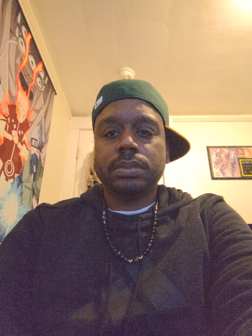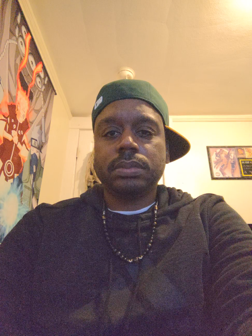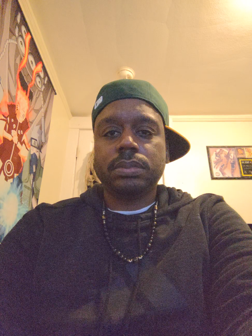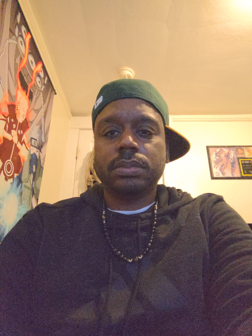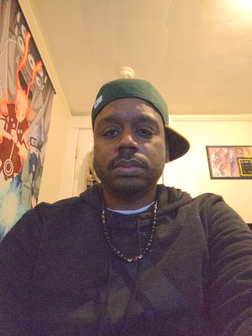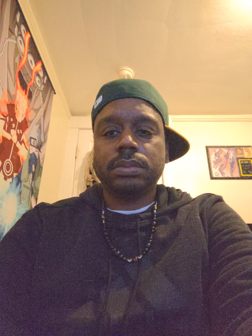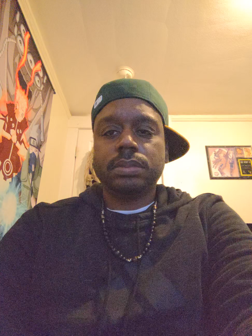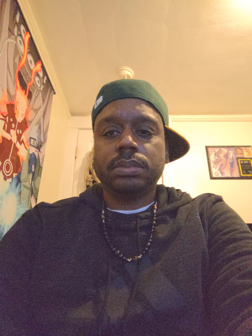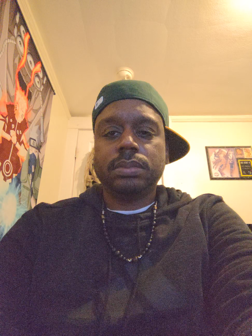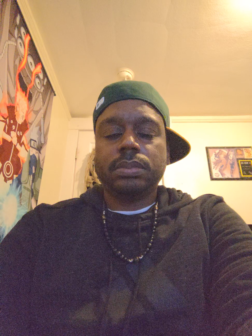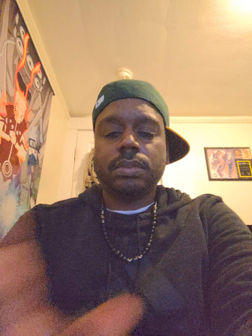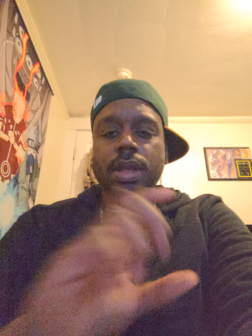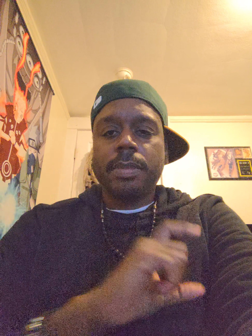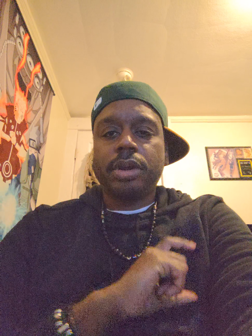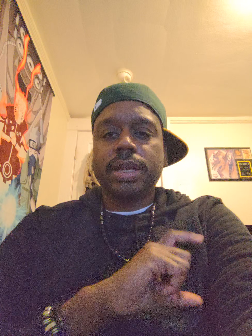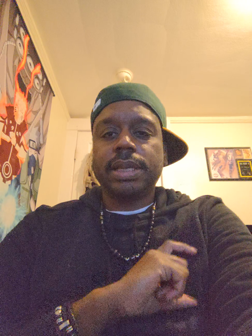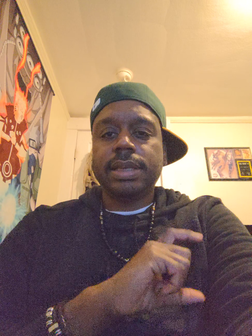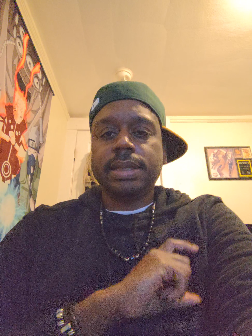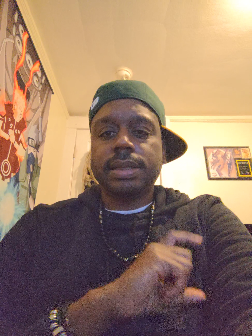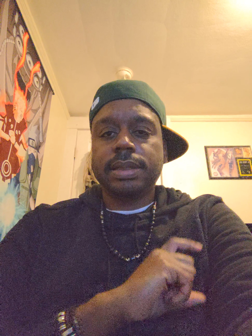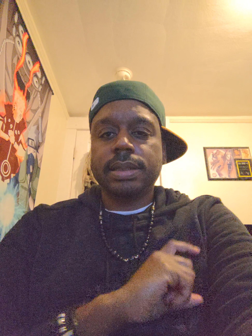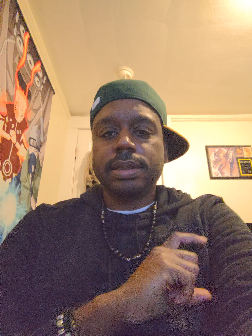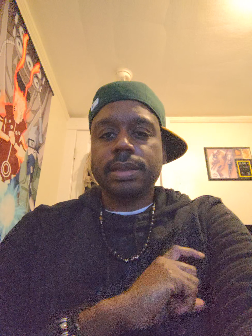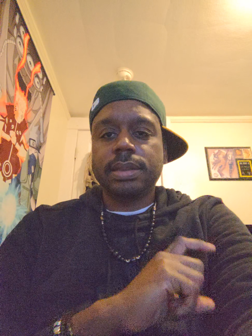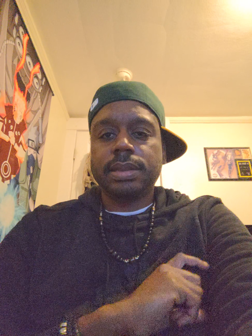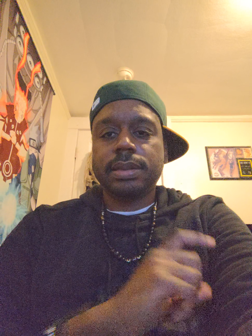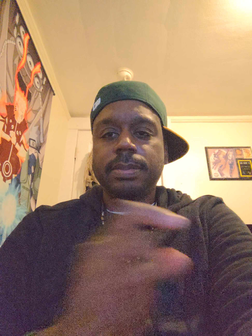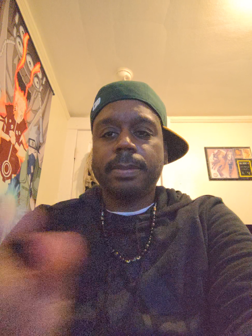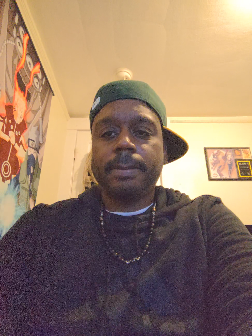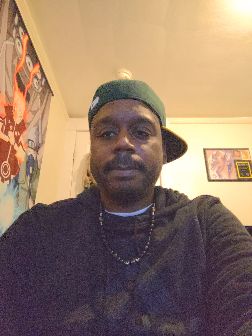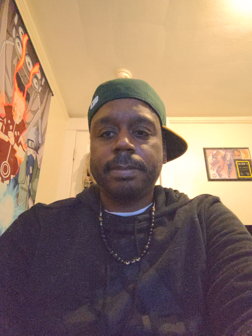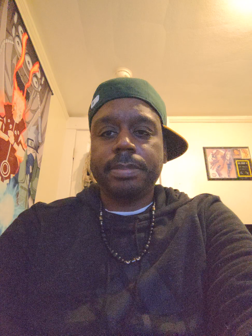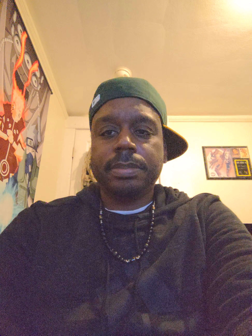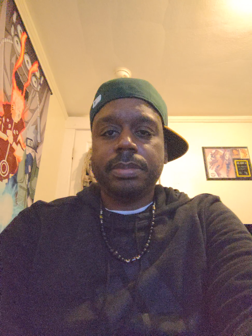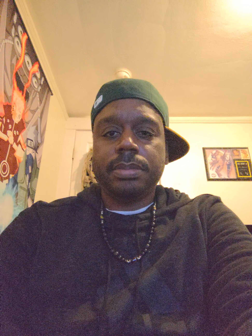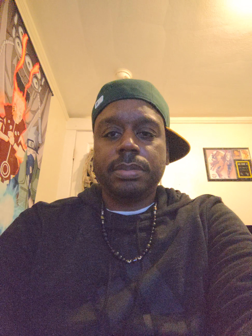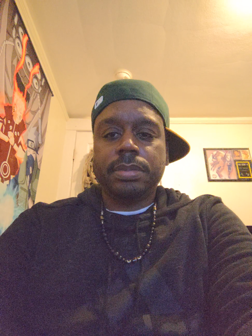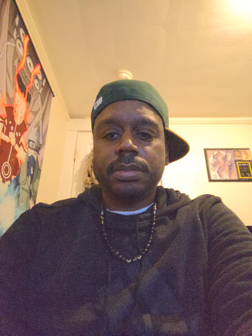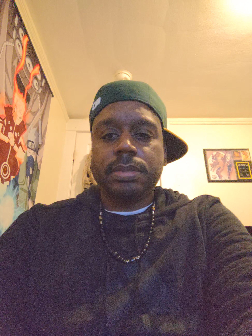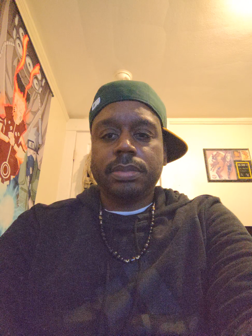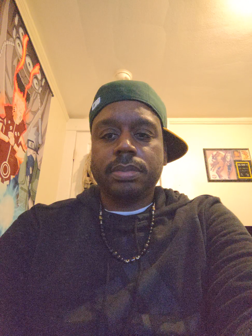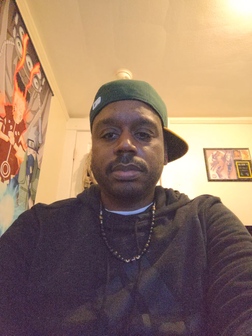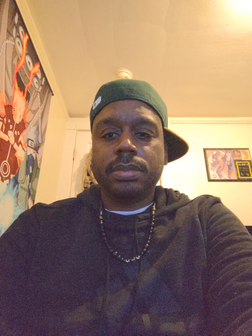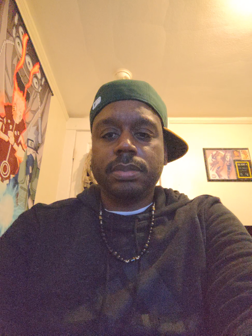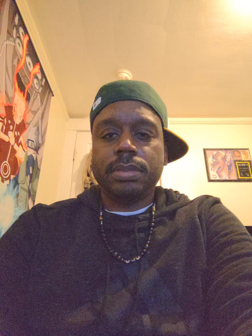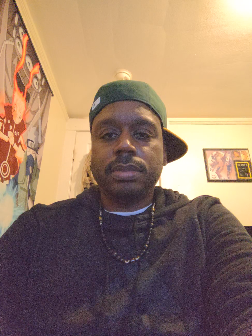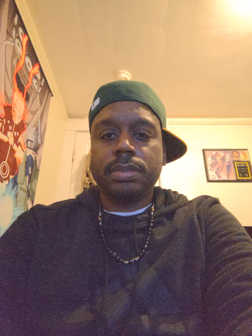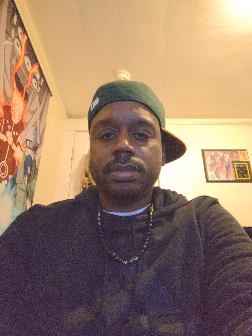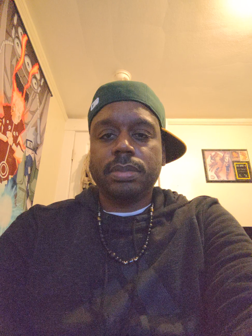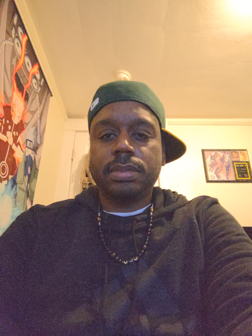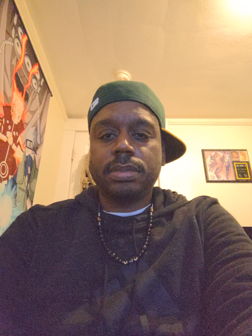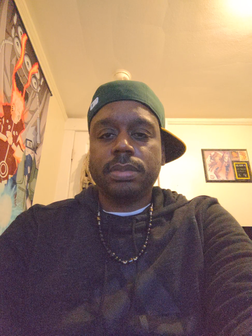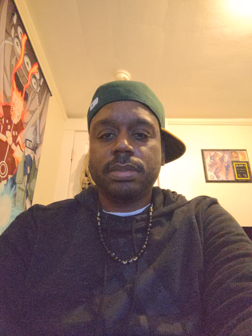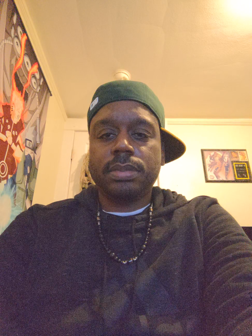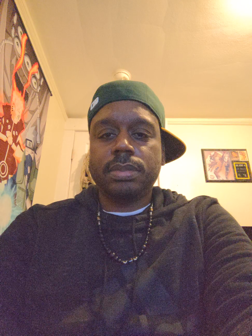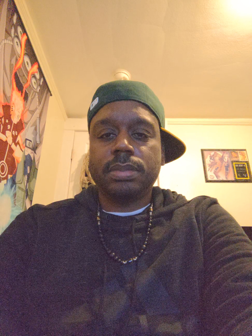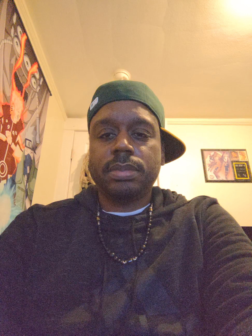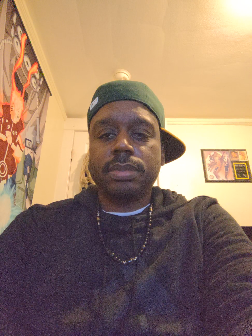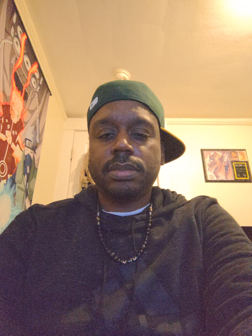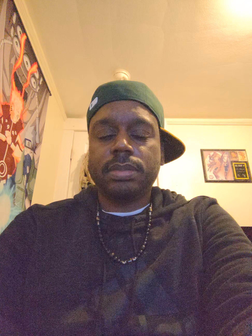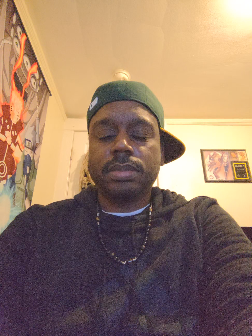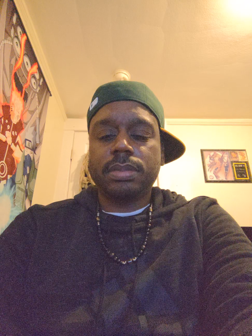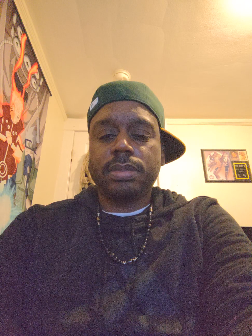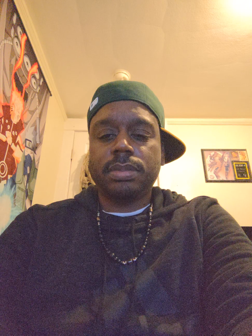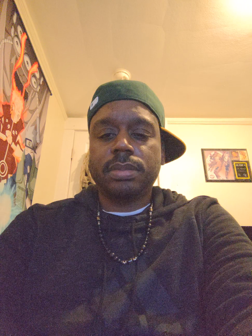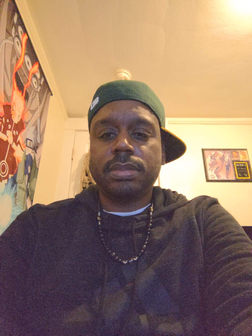police